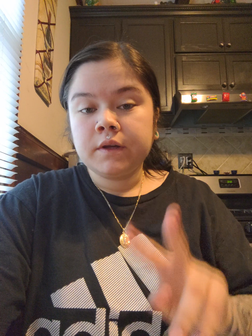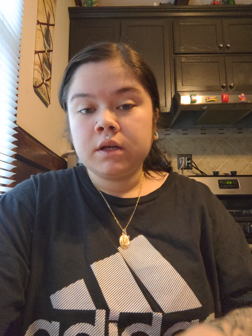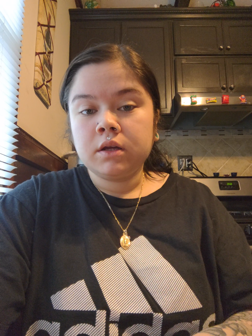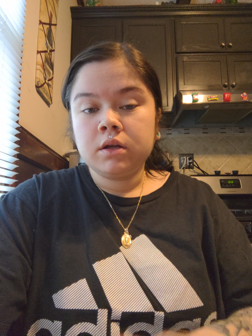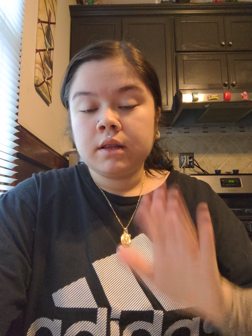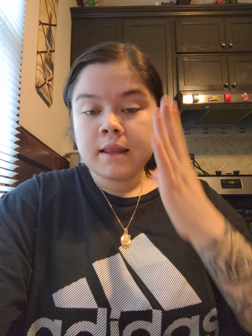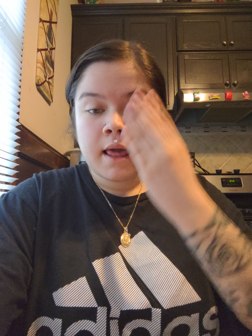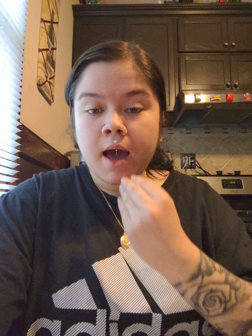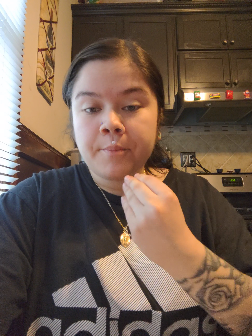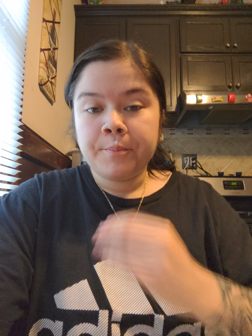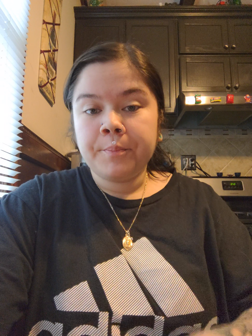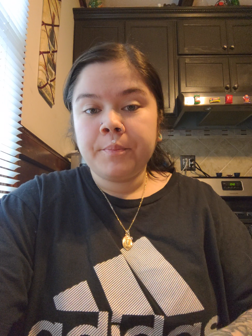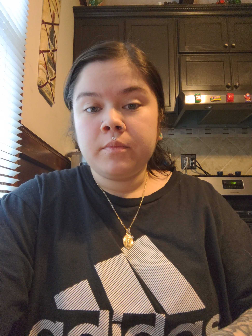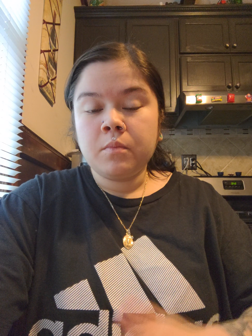nap